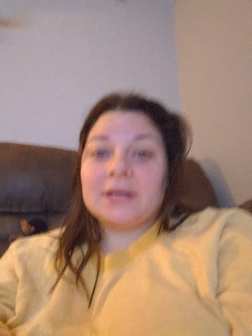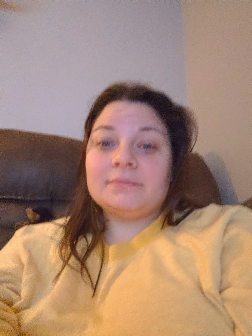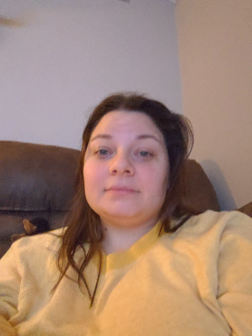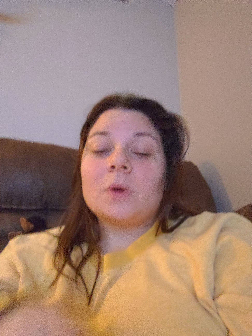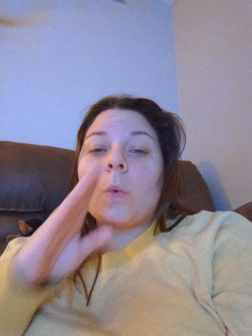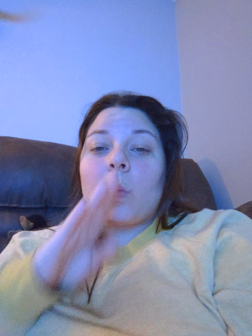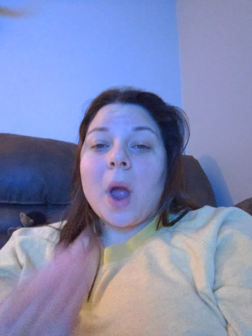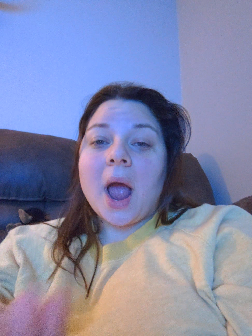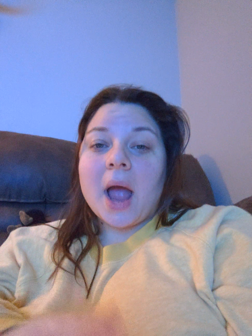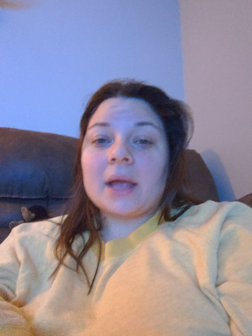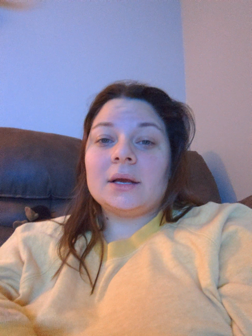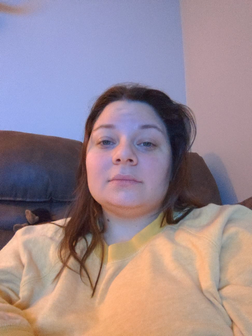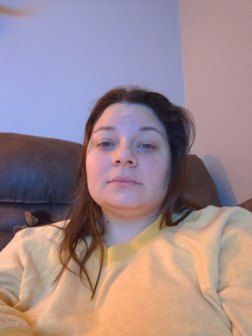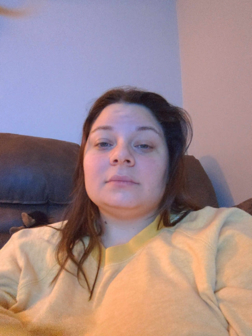quiet